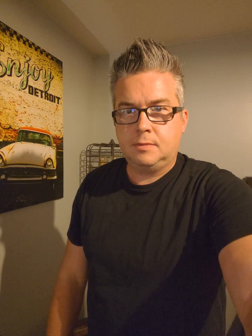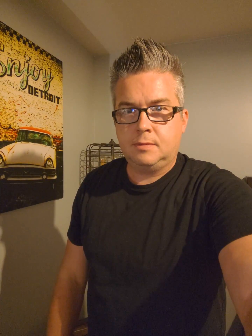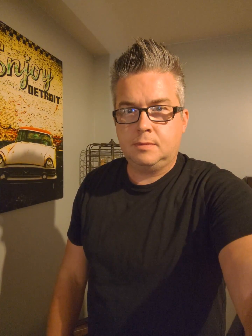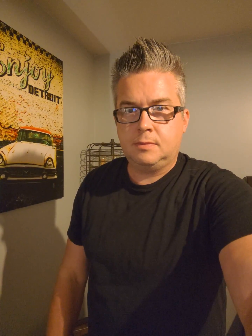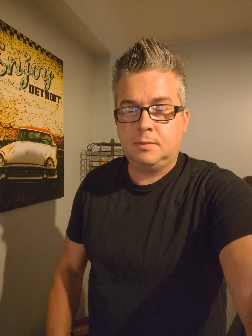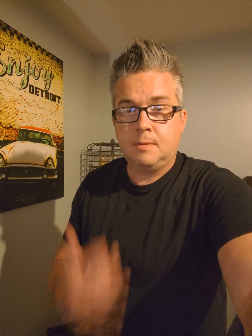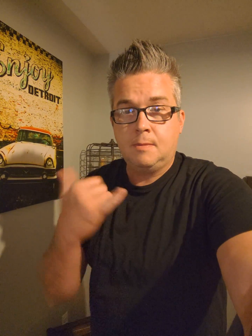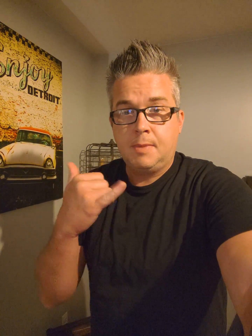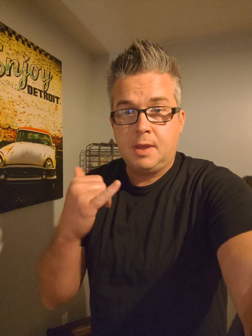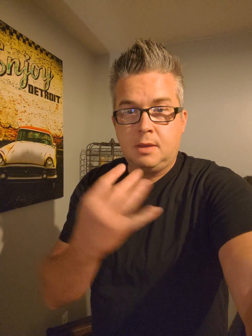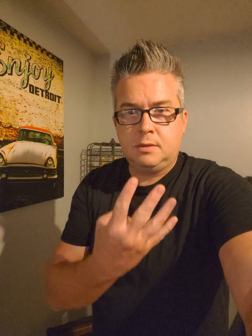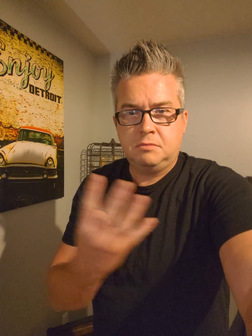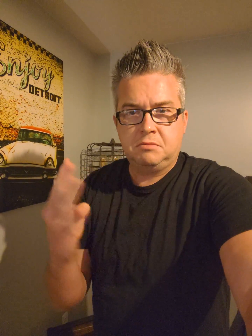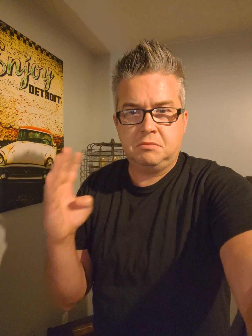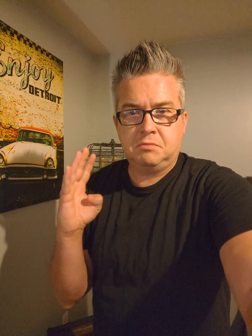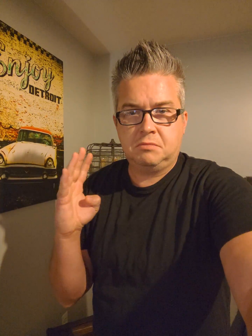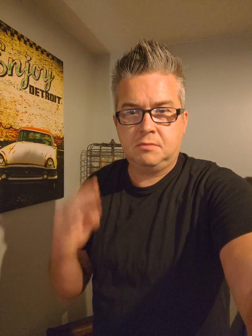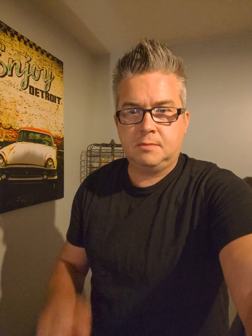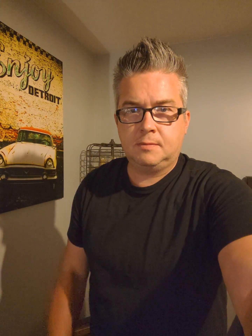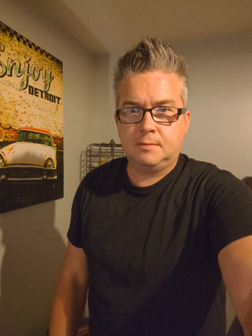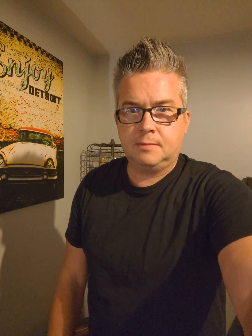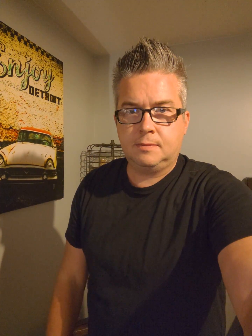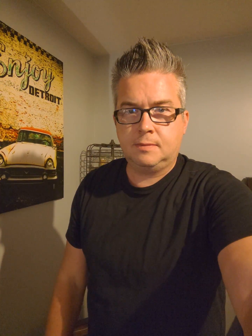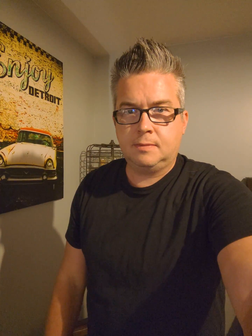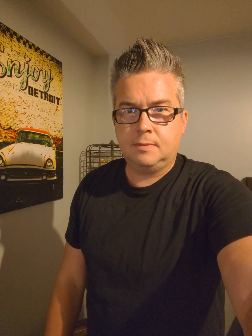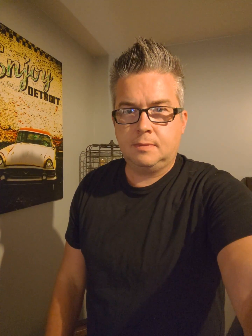playpen